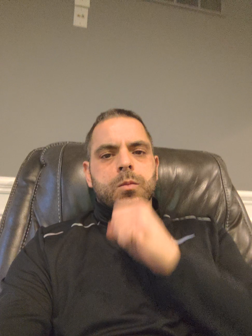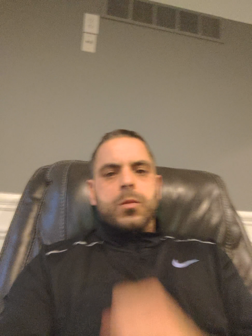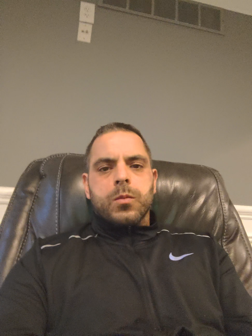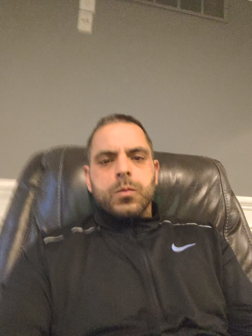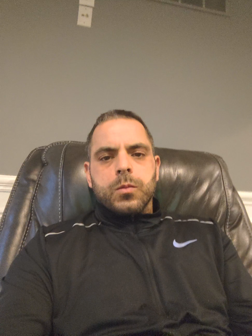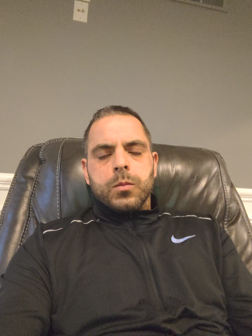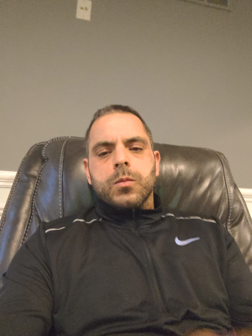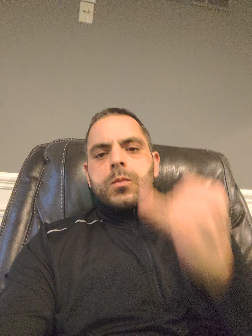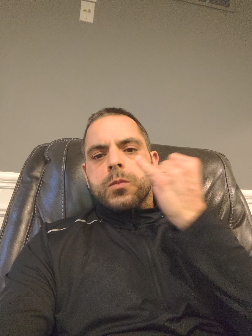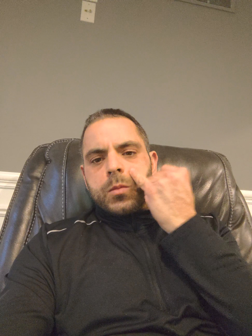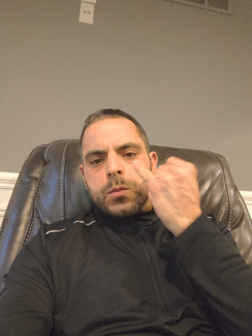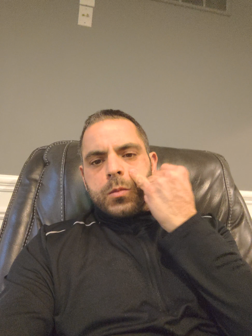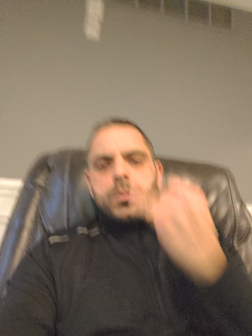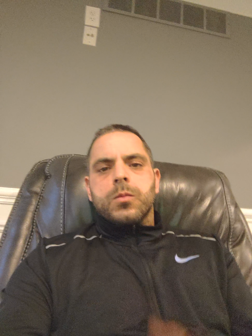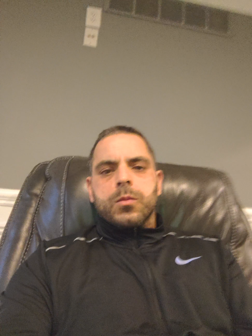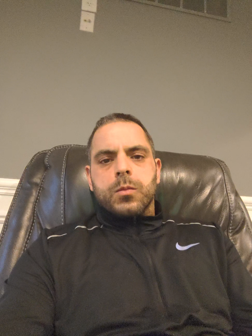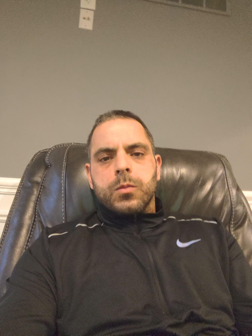if